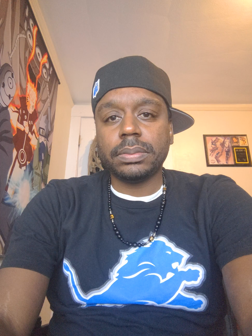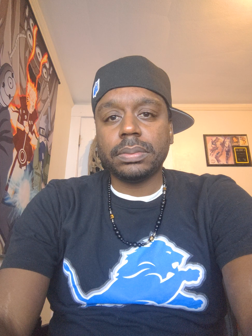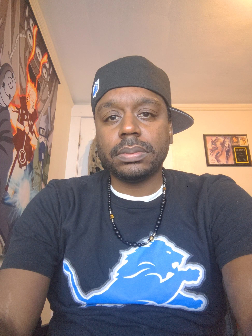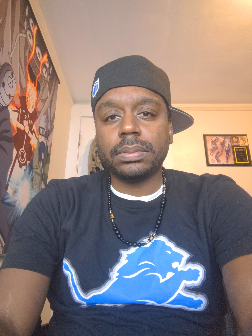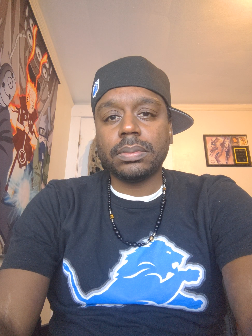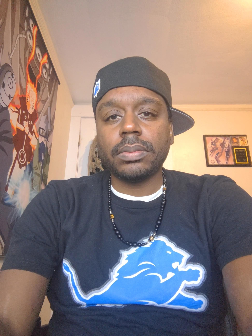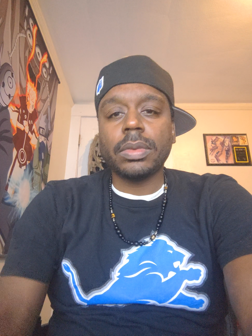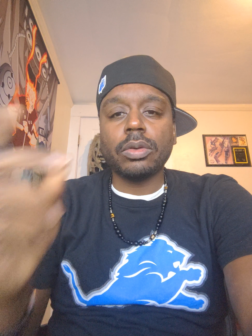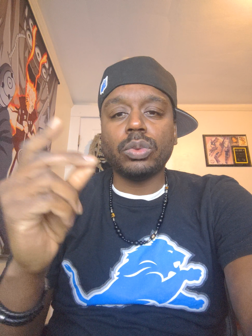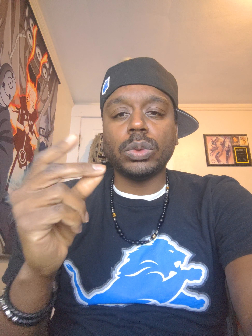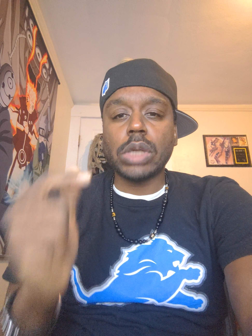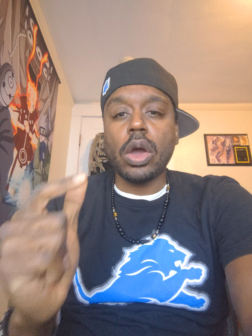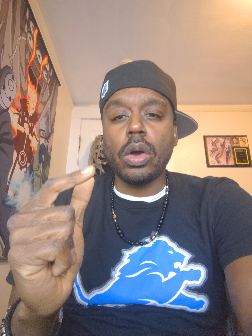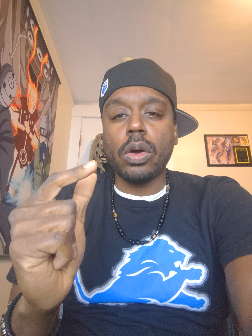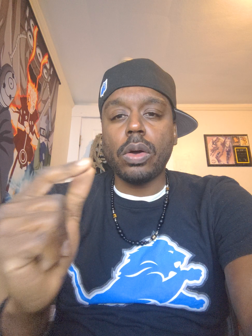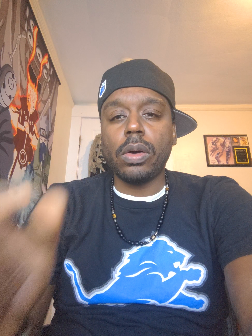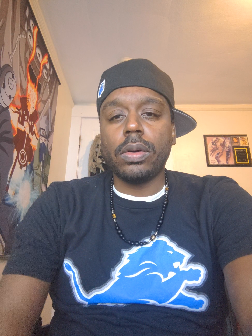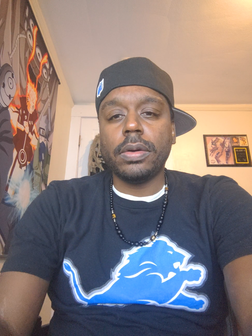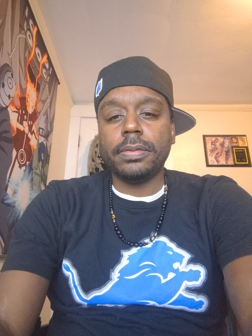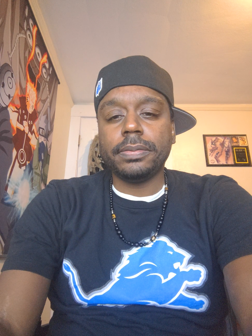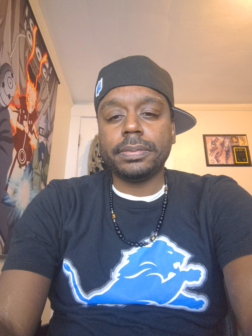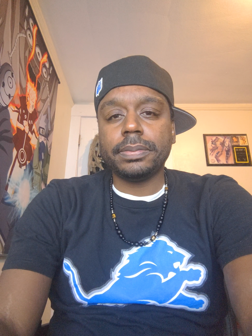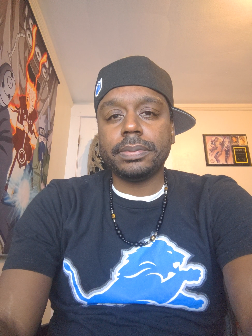dog